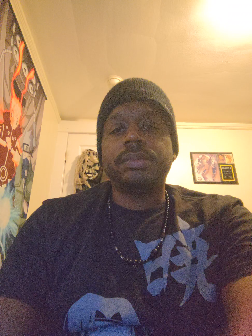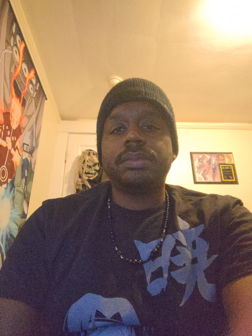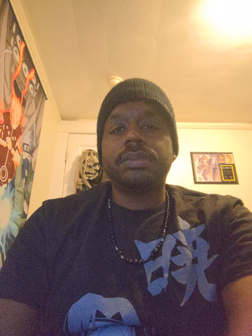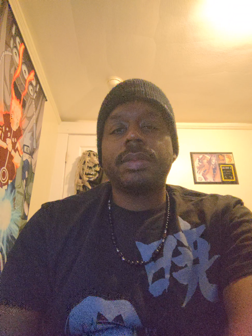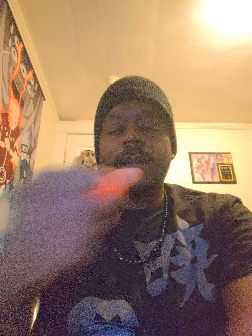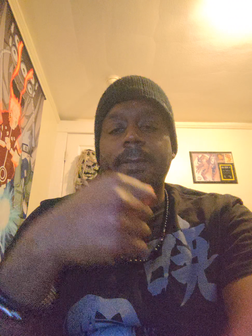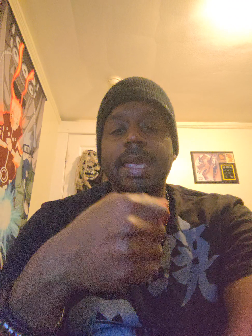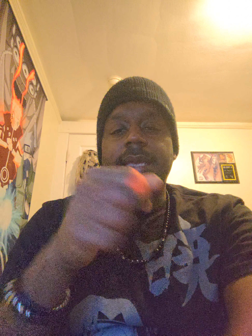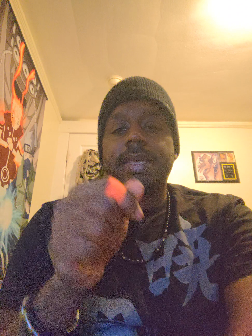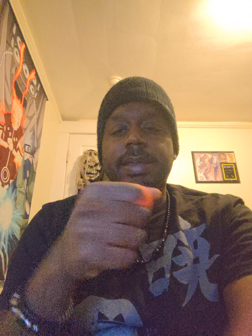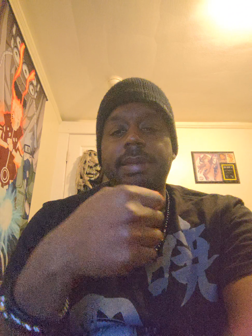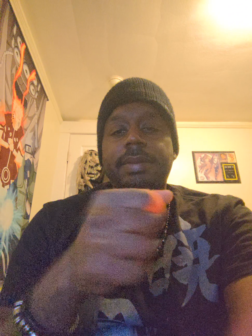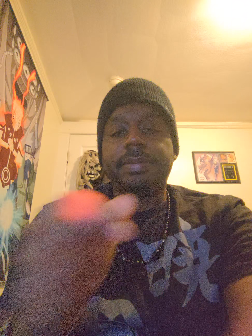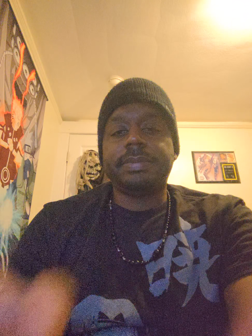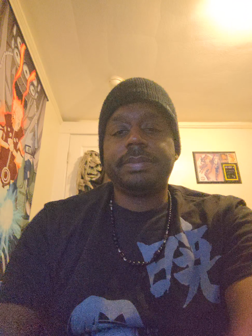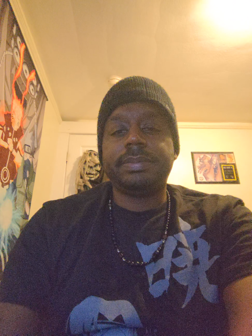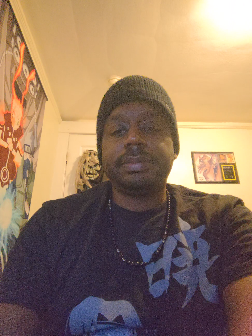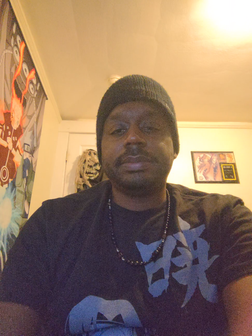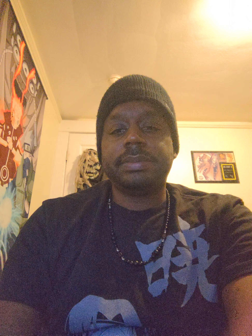make